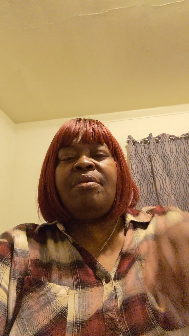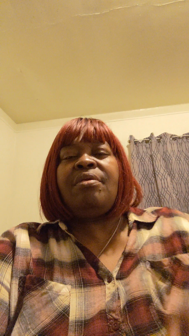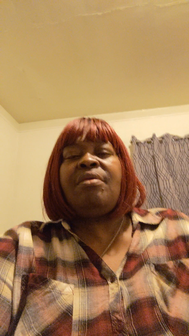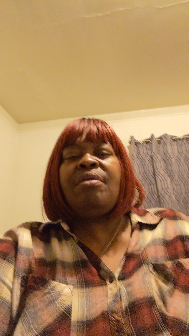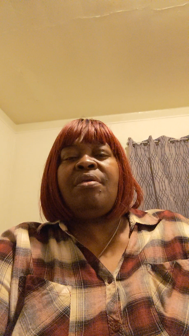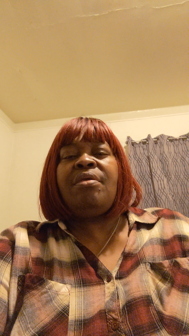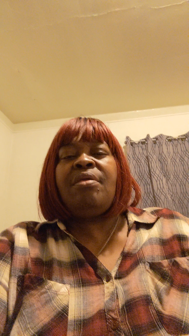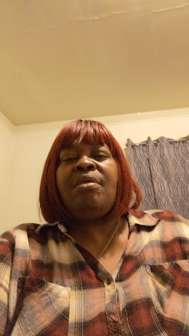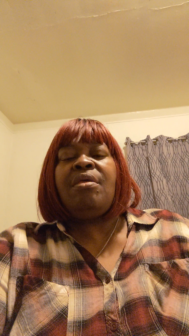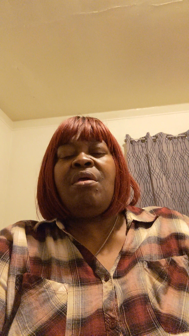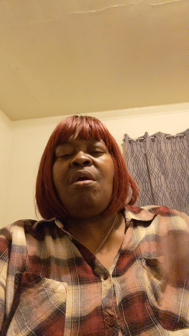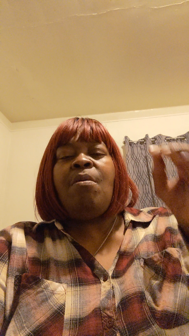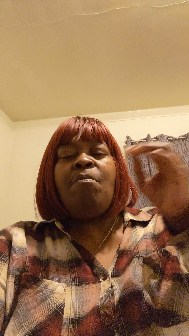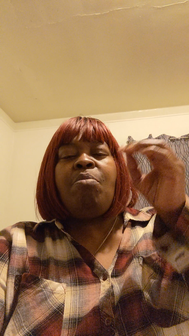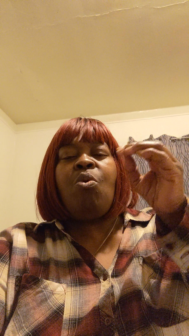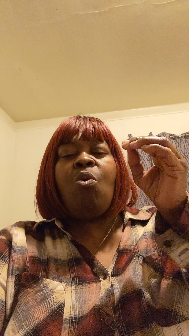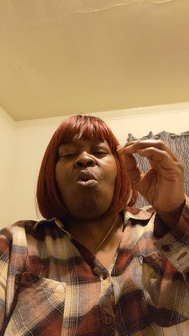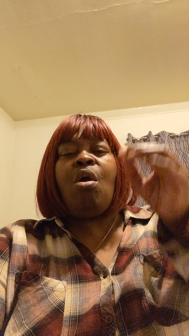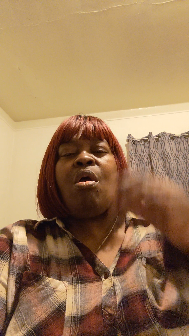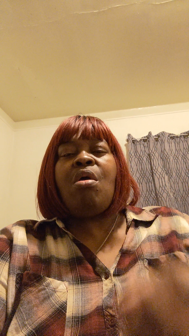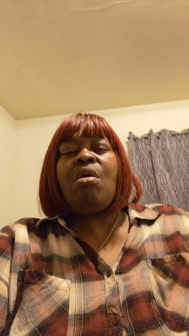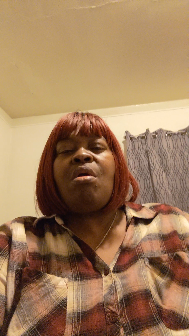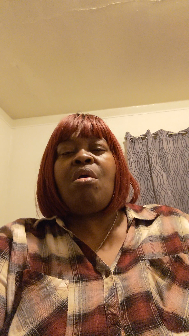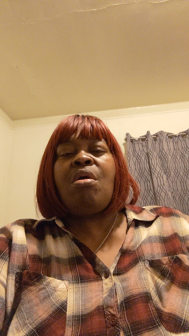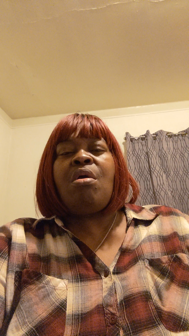more